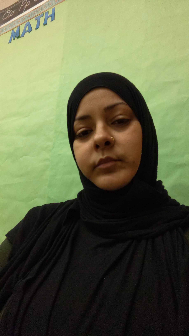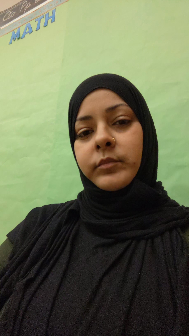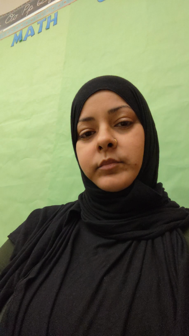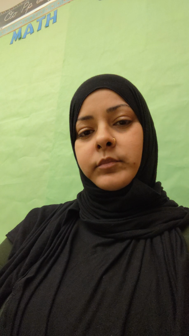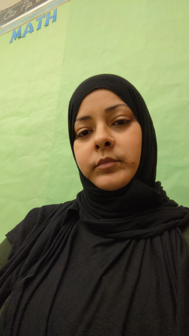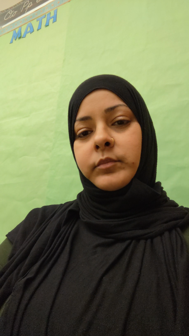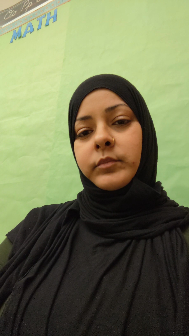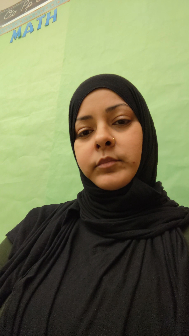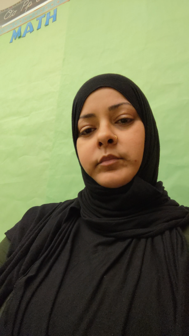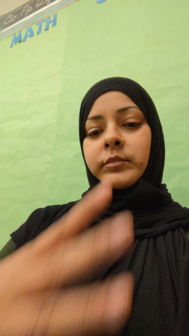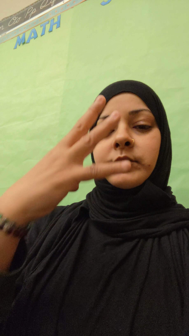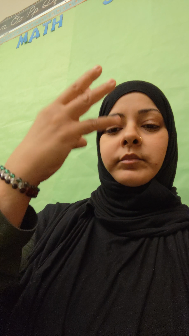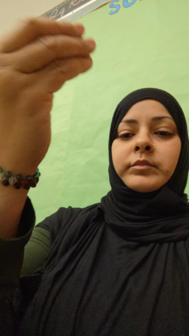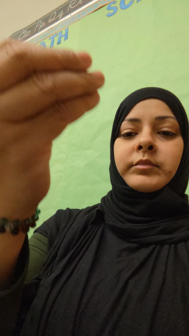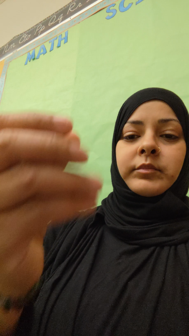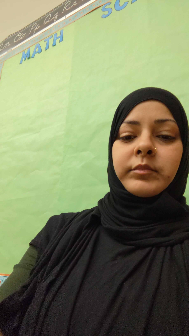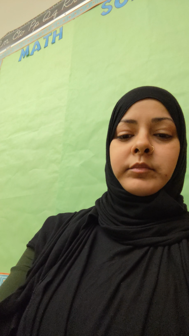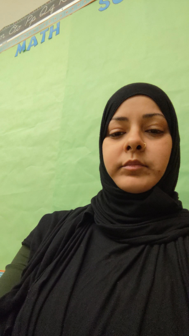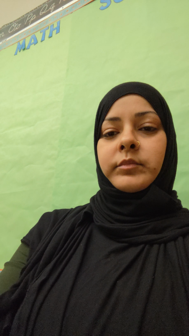going to